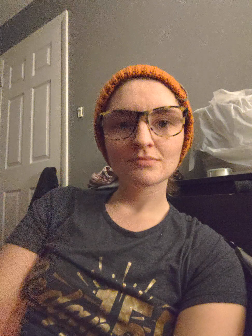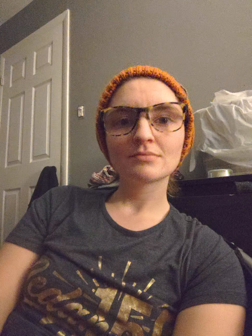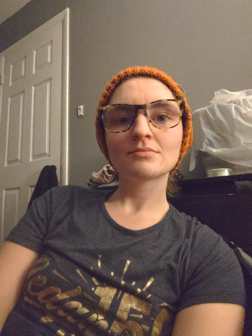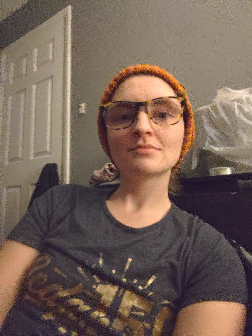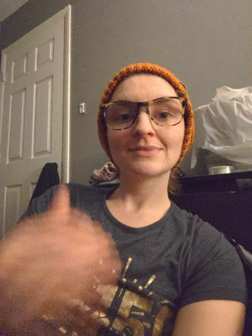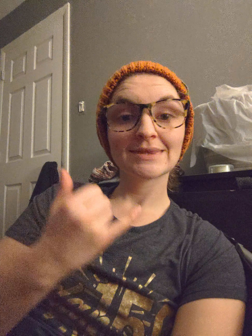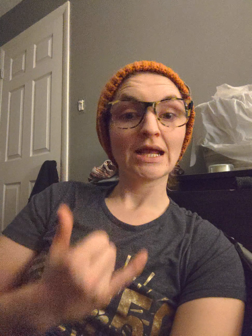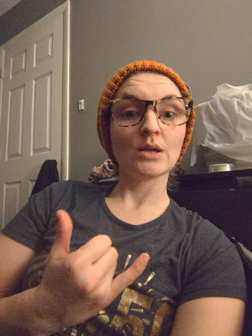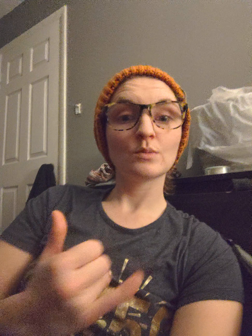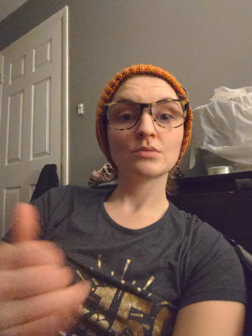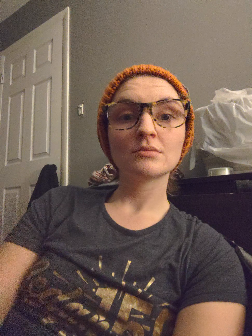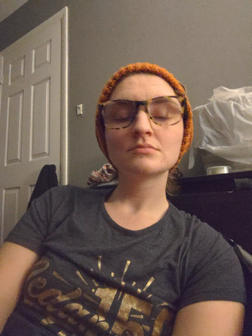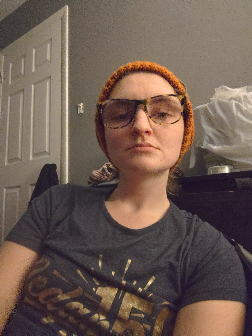now